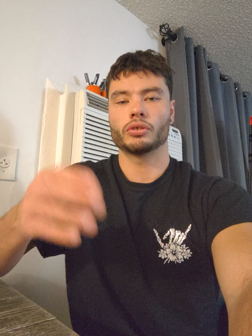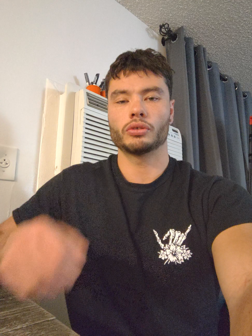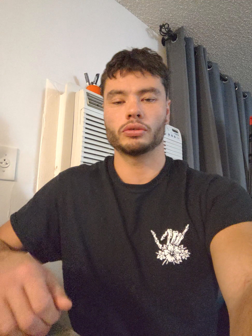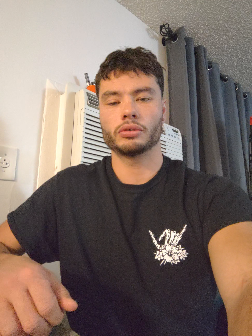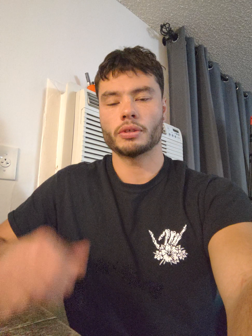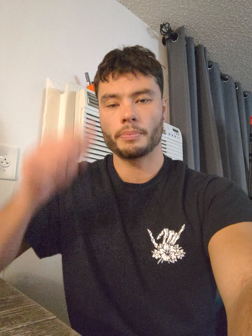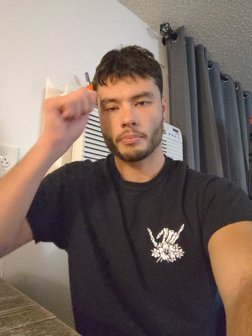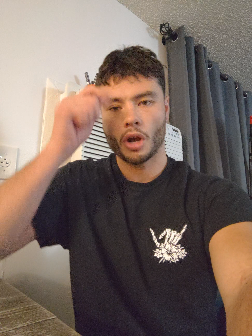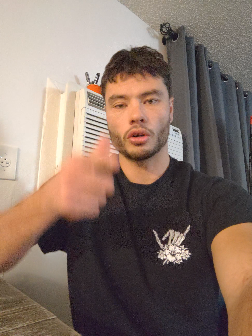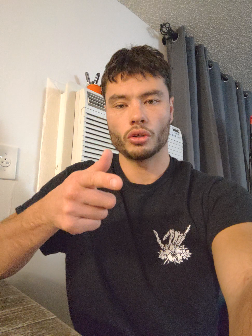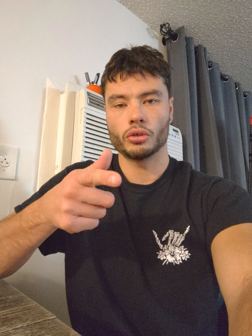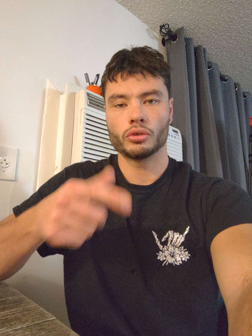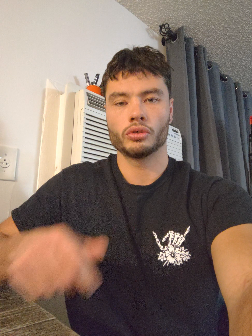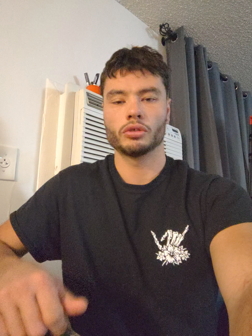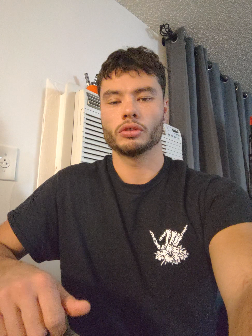brother